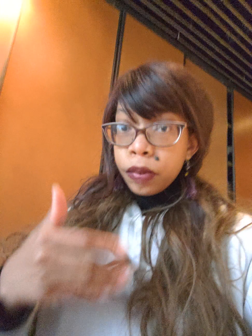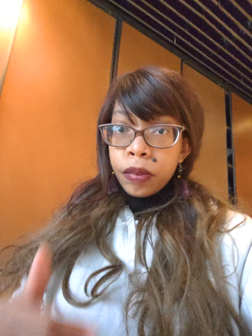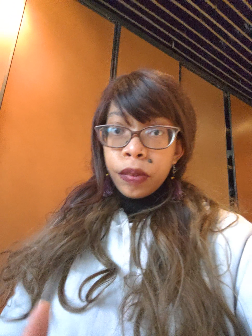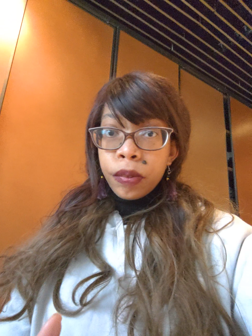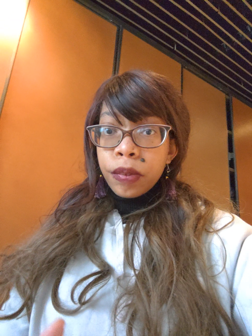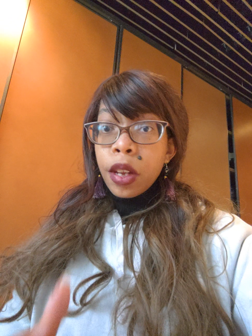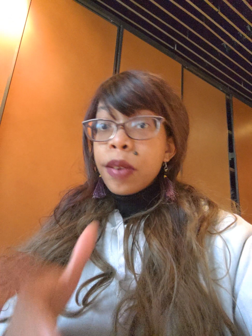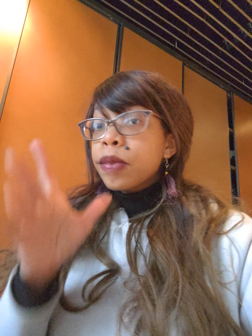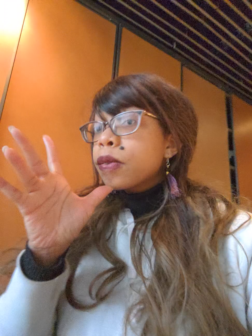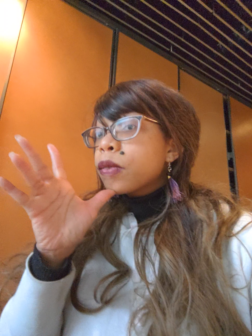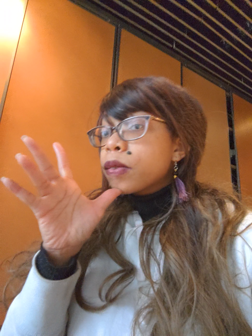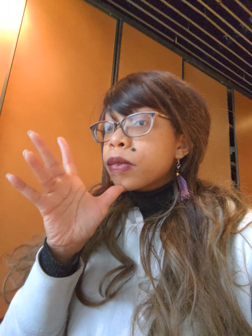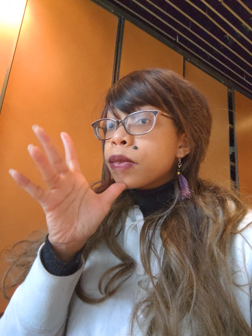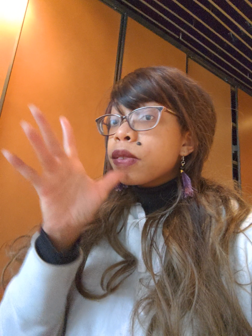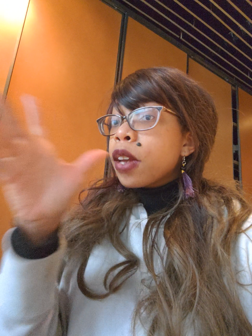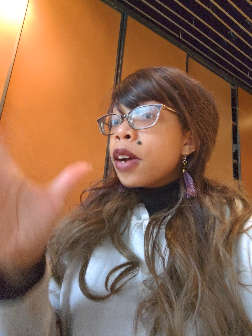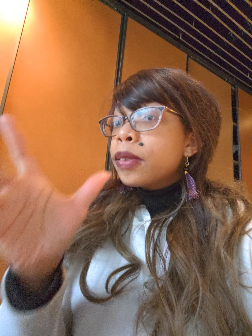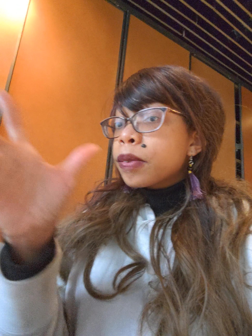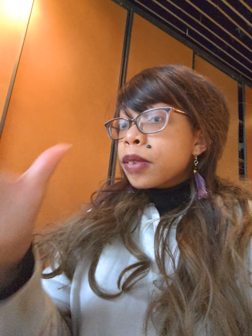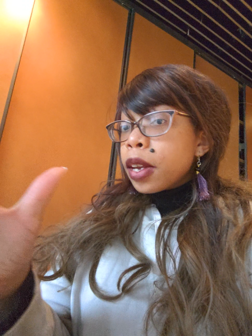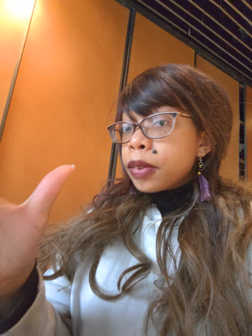grandma